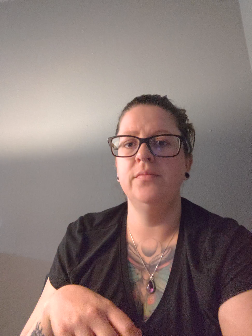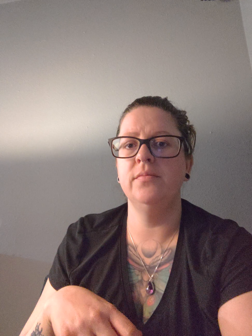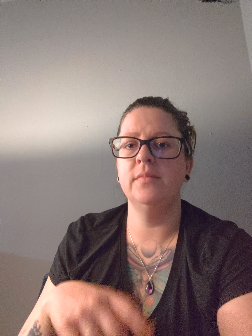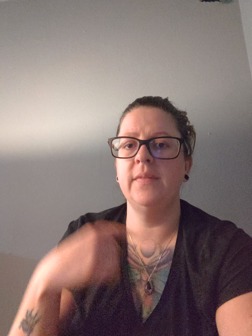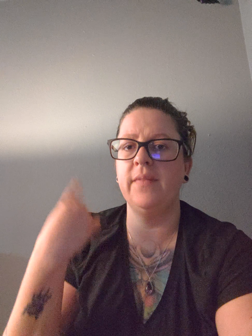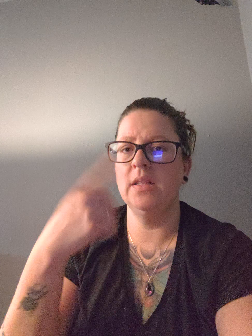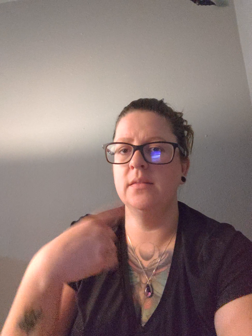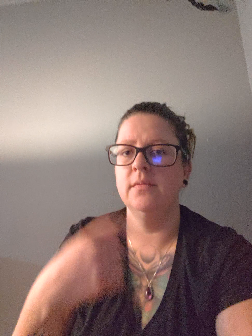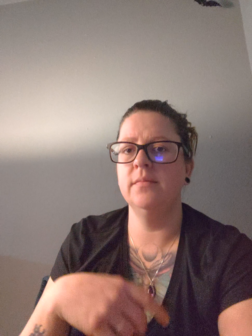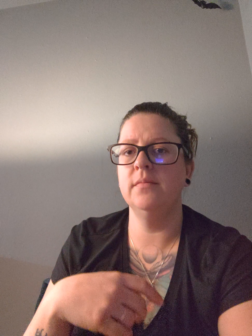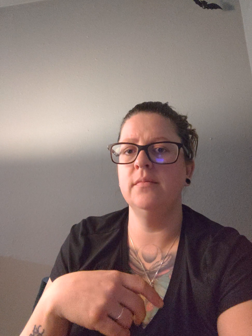face